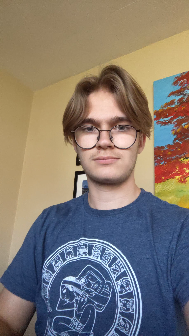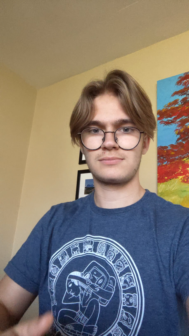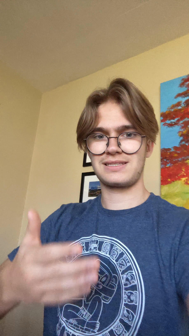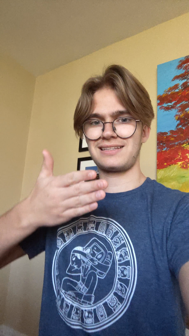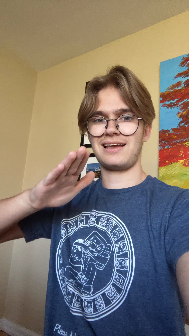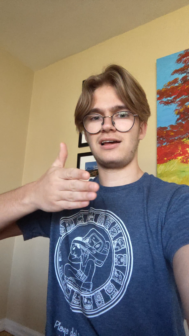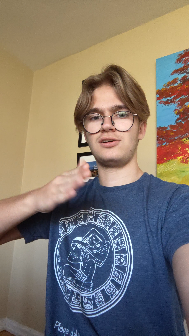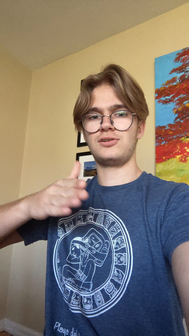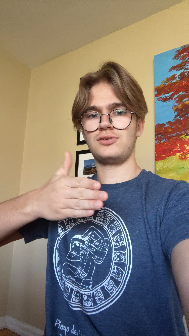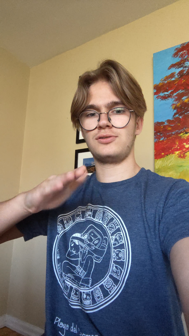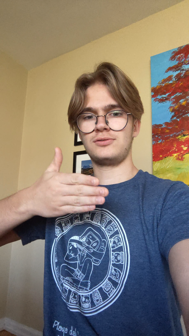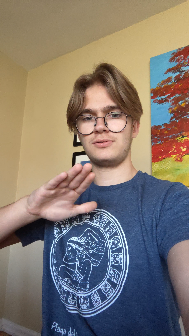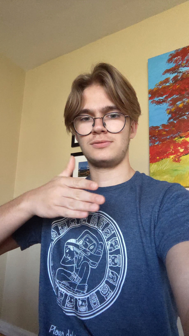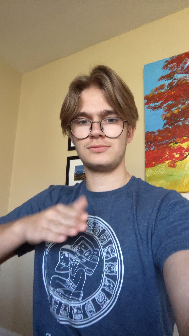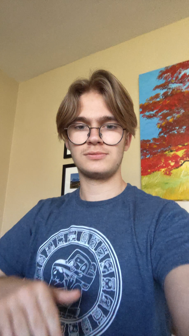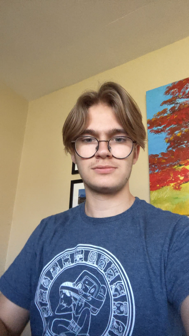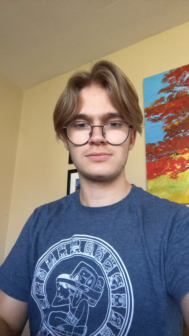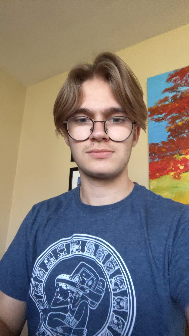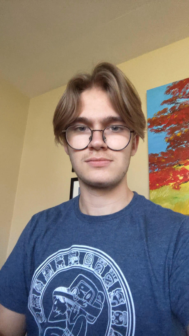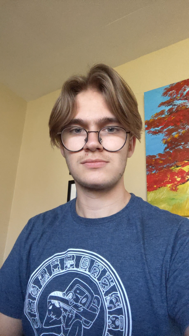share